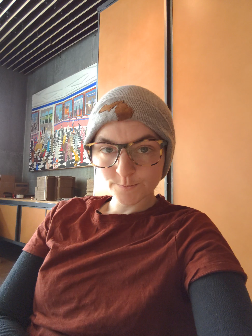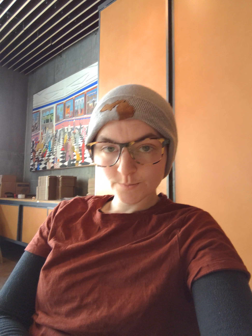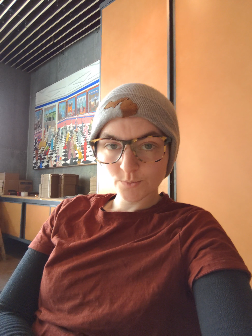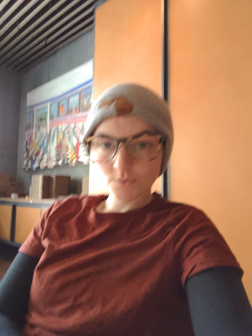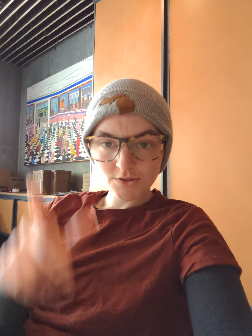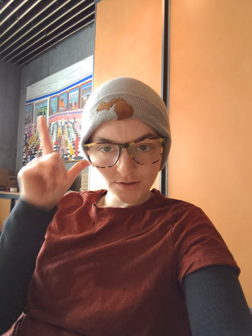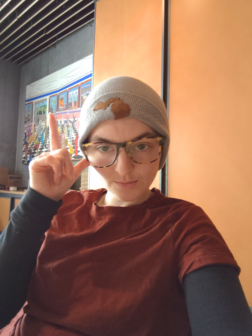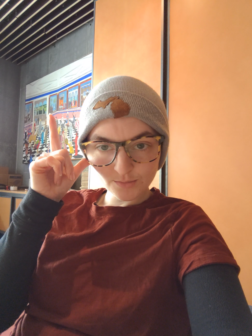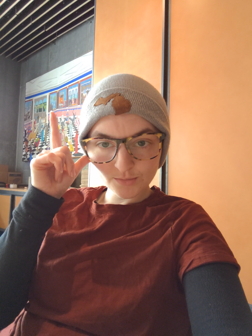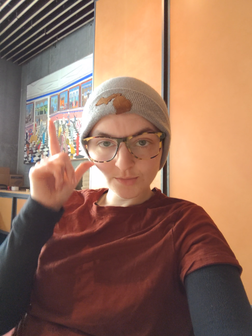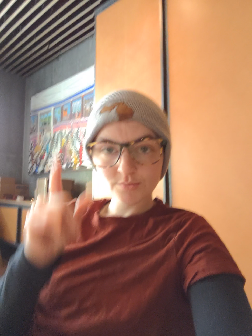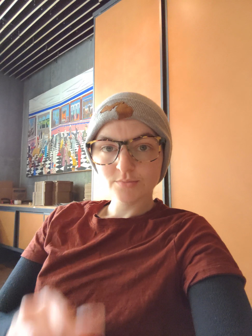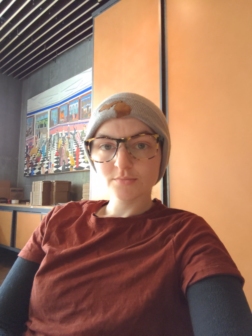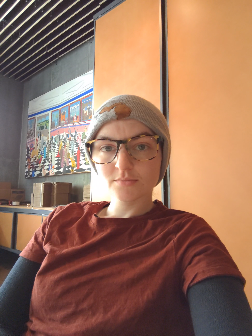listen